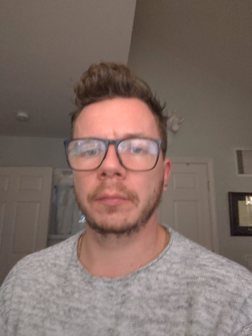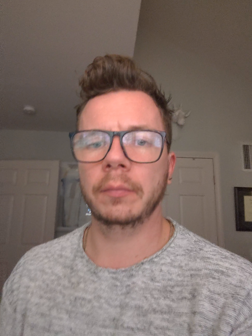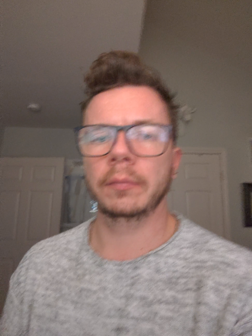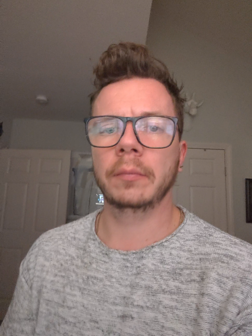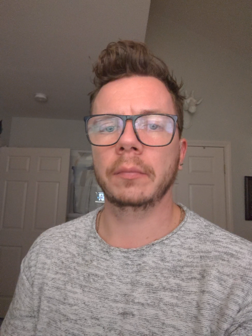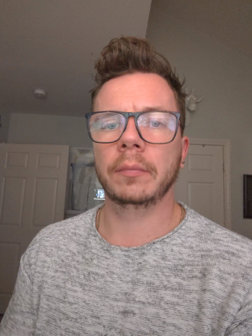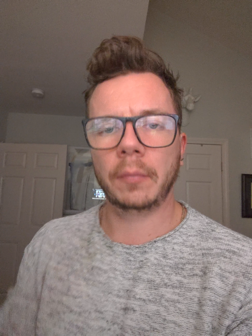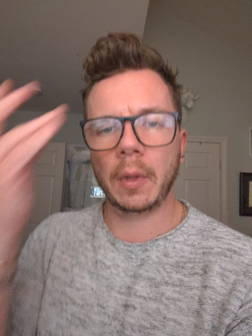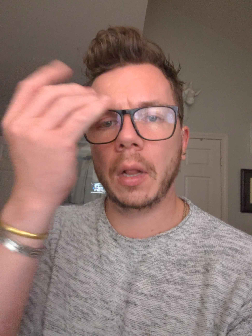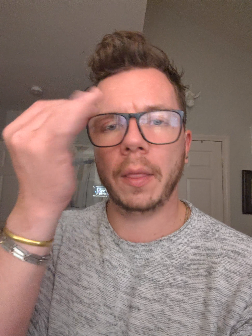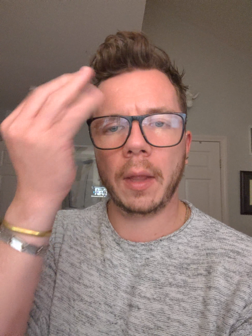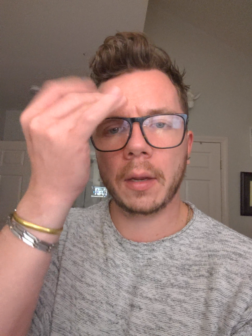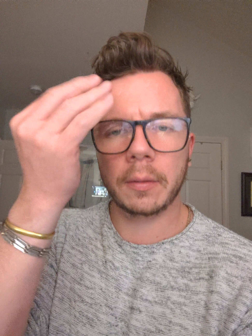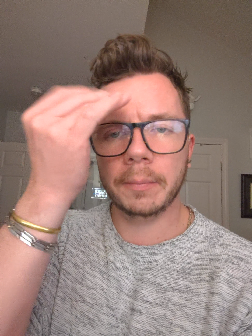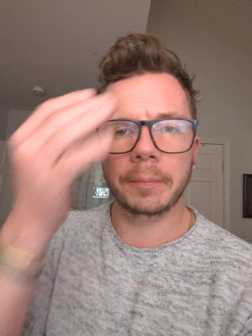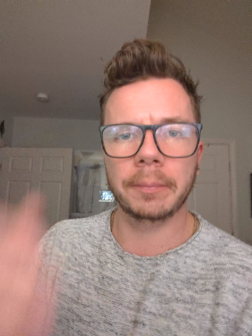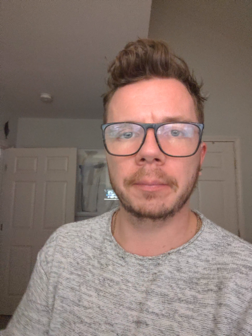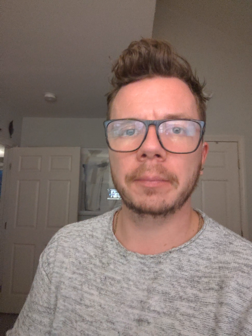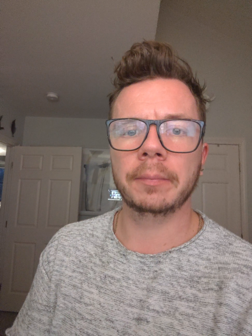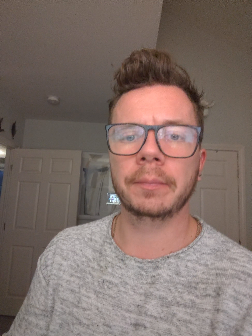think